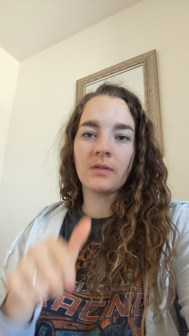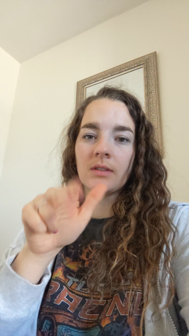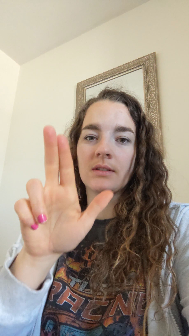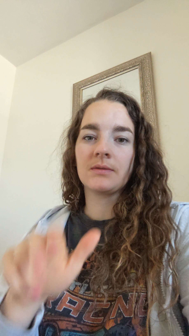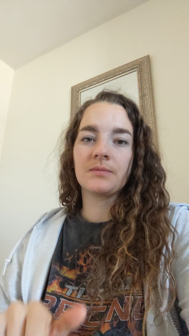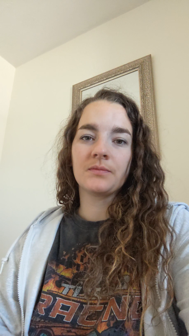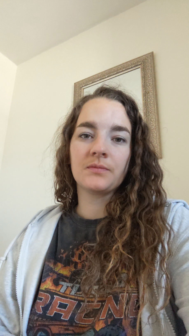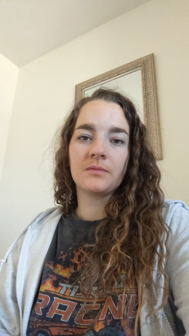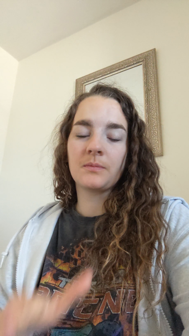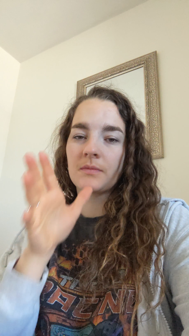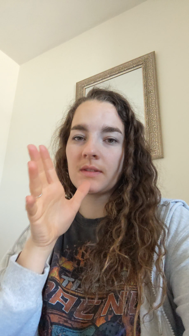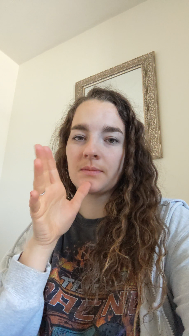mommy